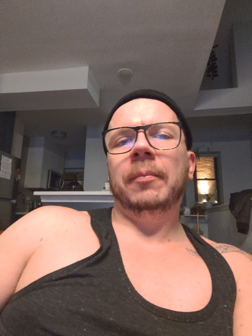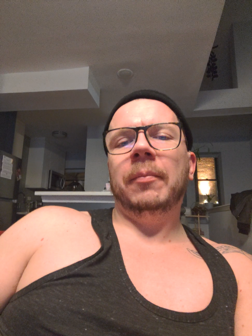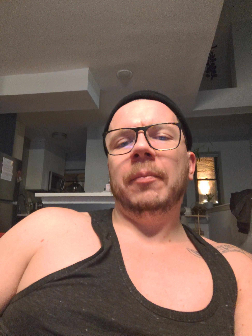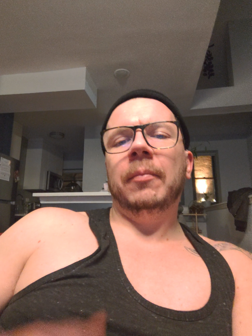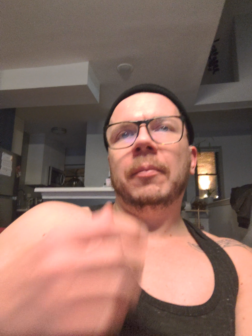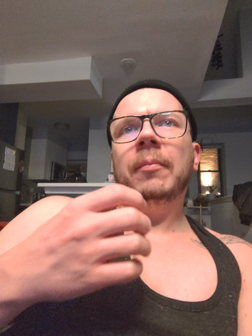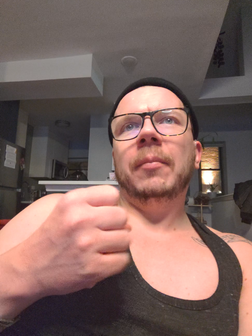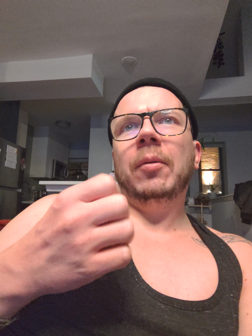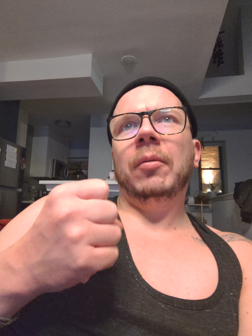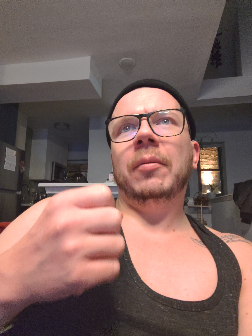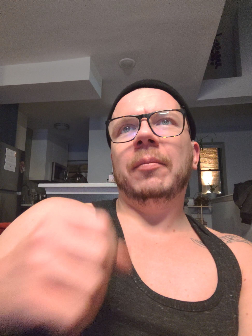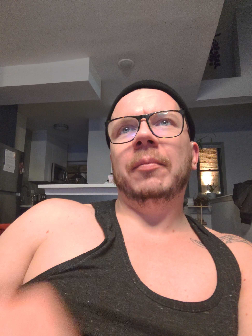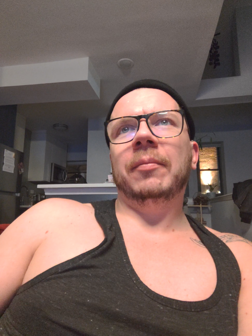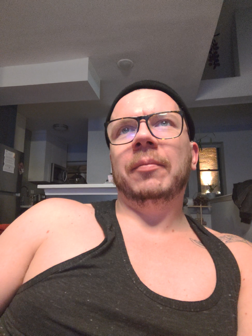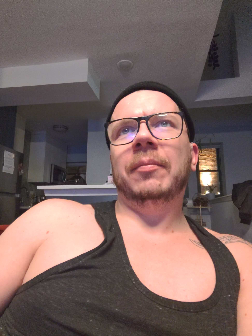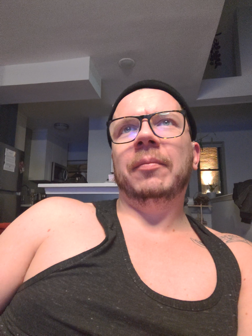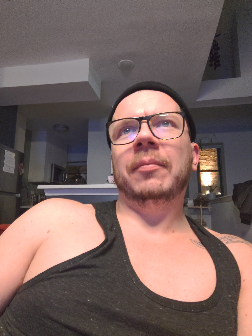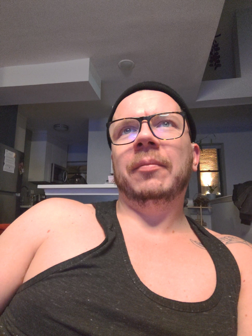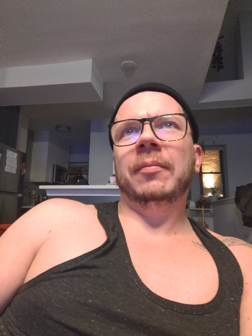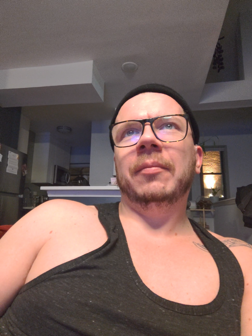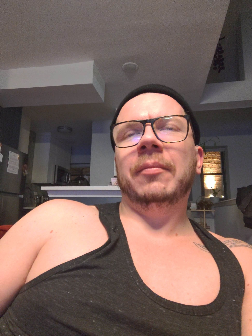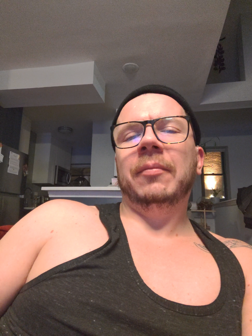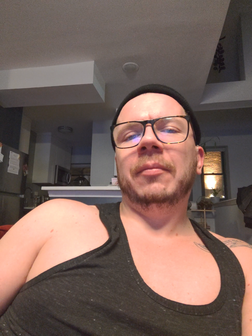milk